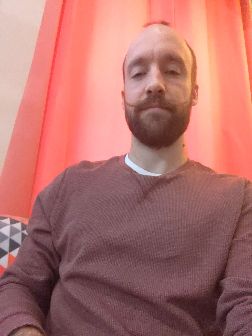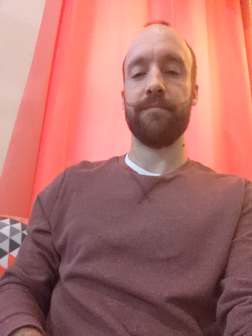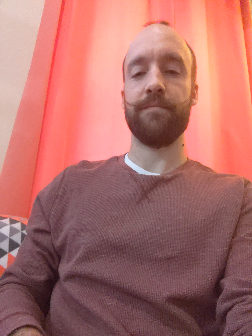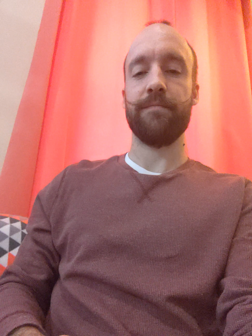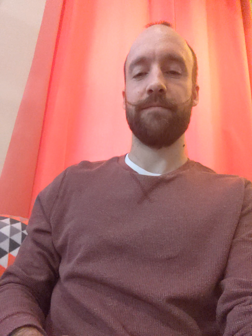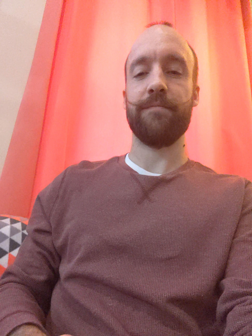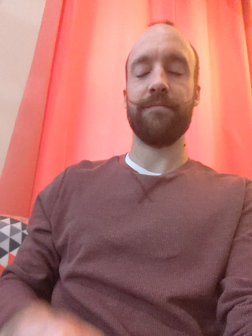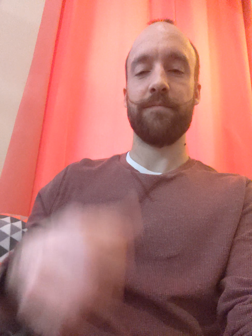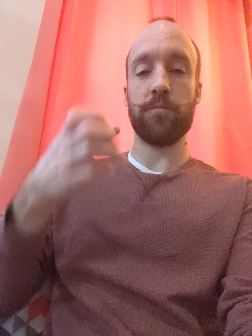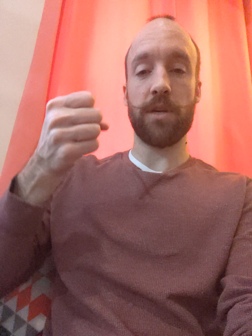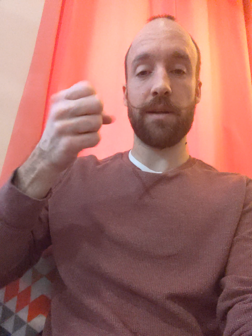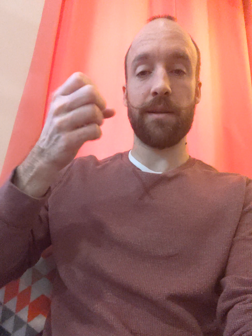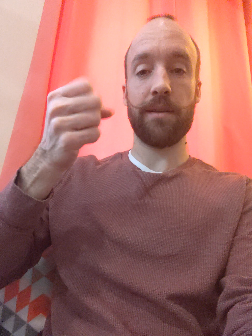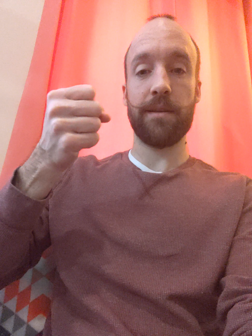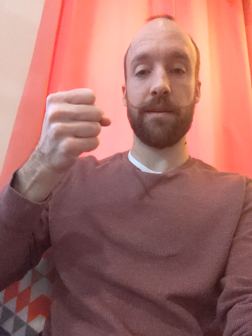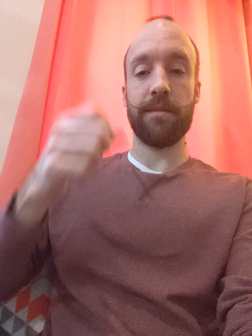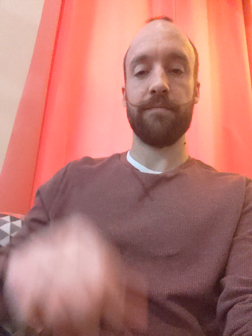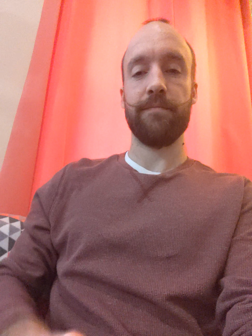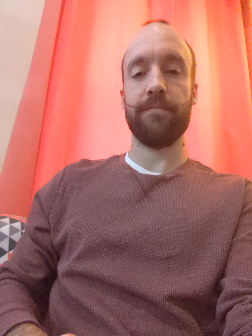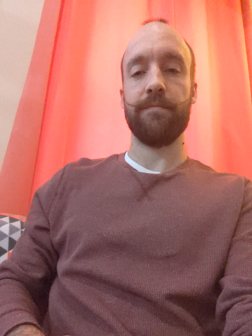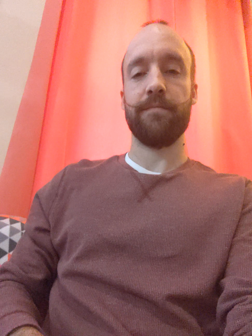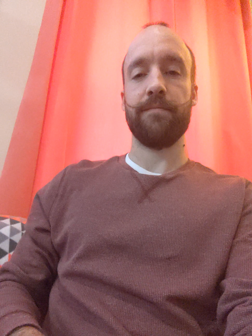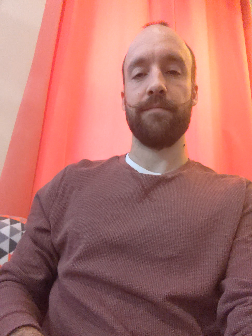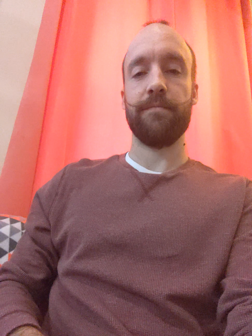milk